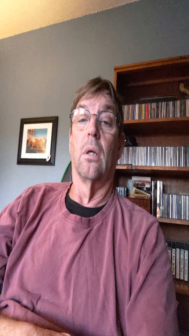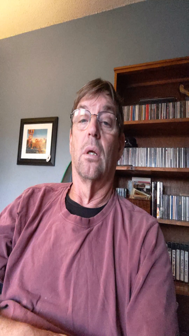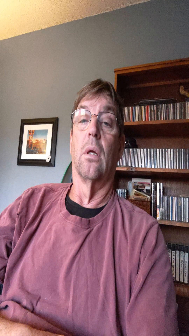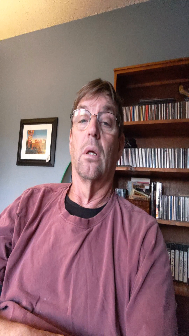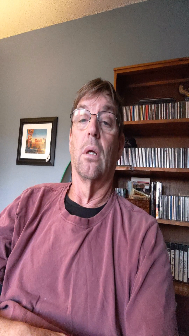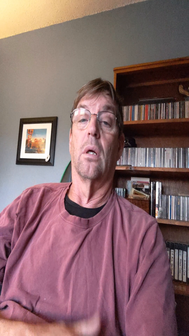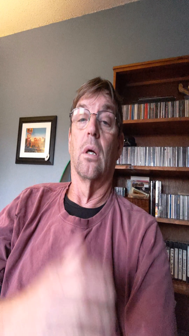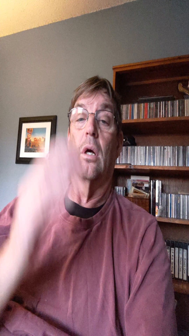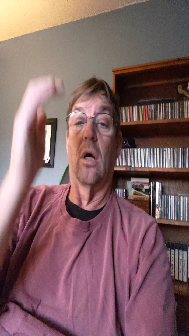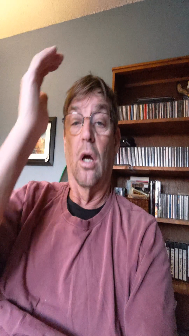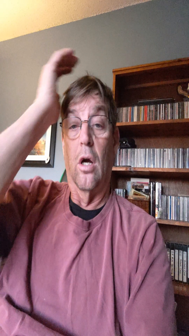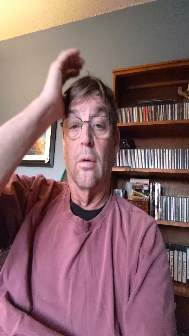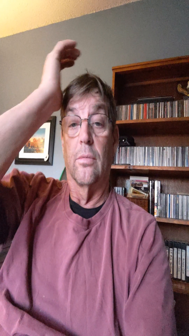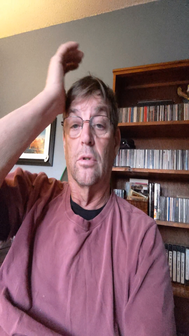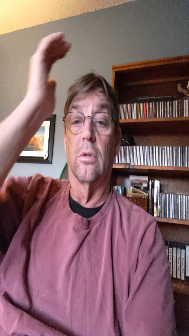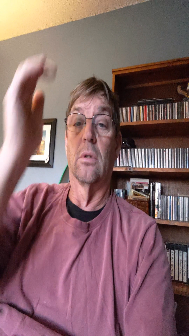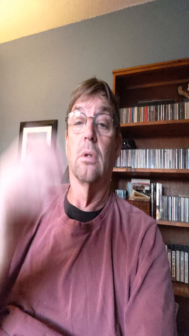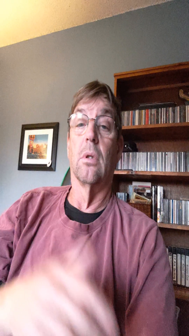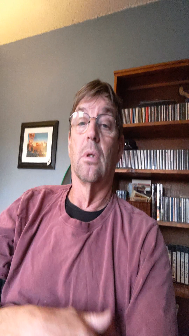garbage